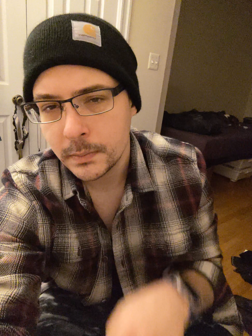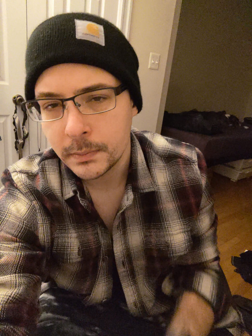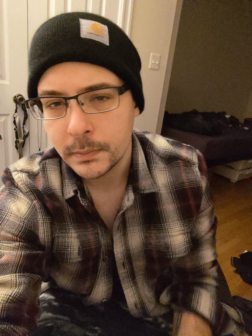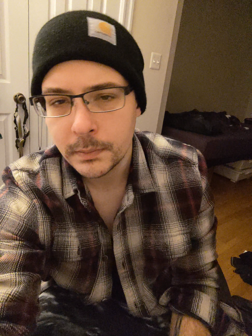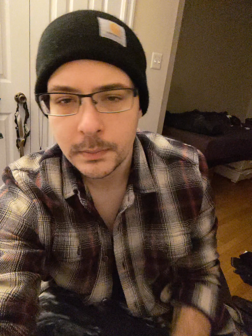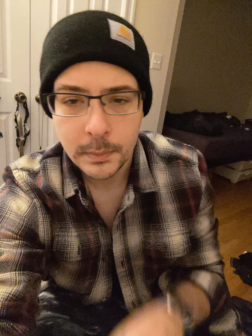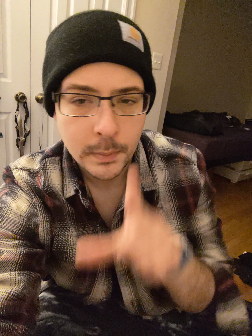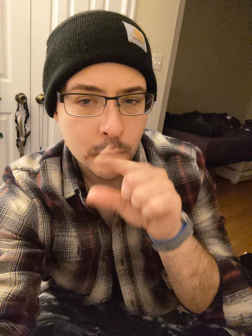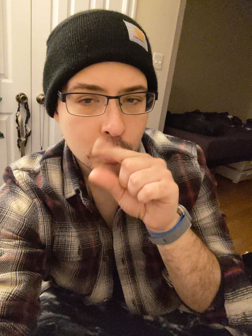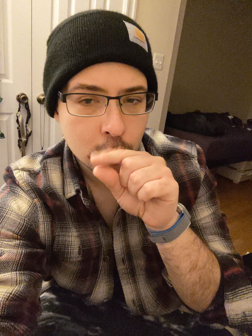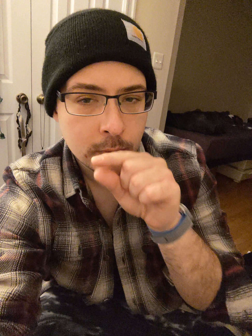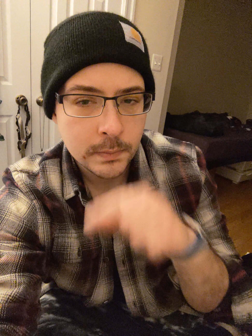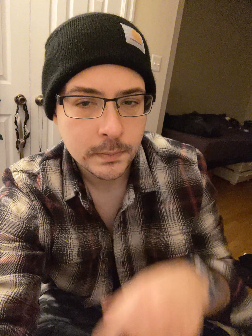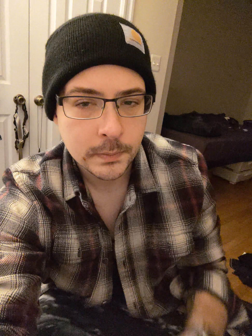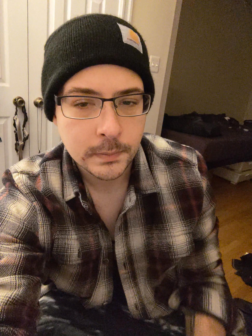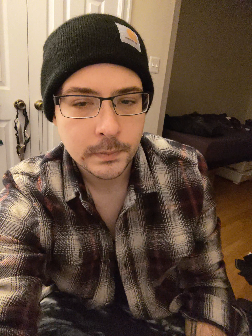bird